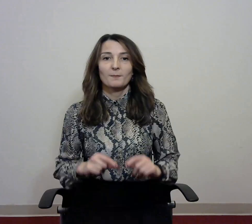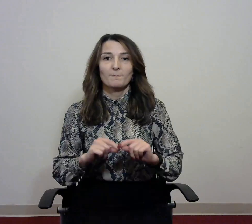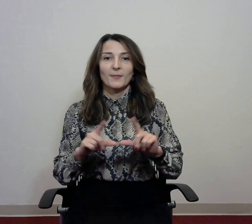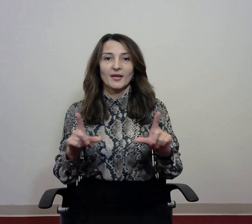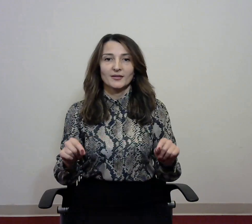məktəb